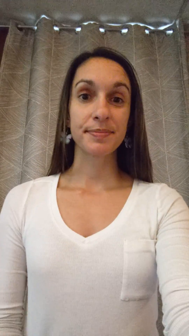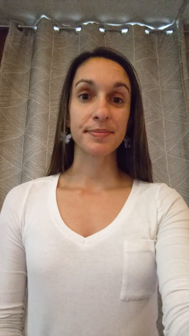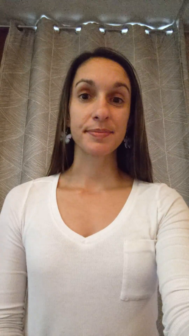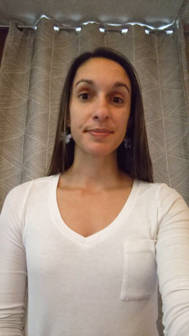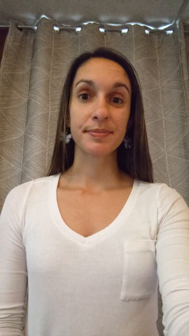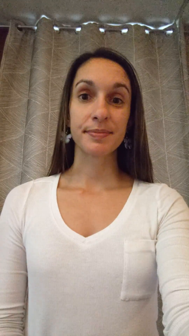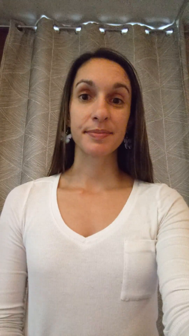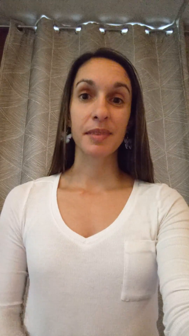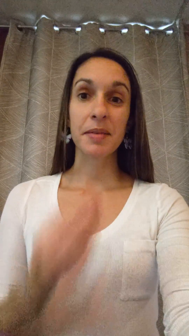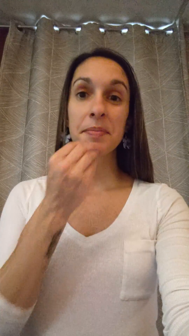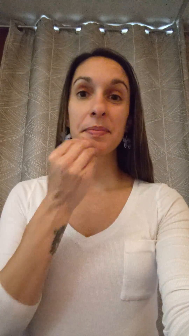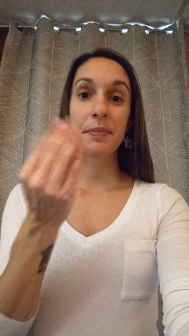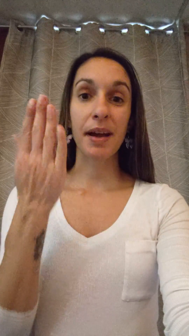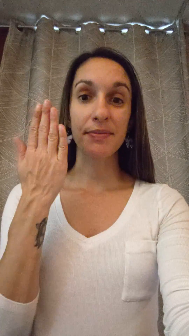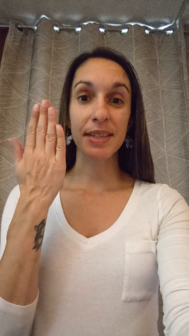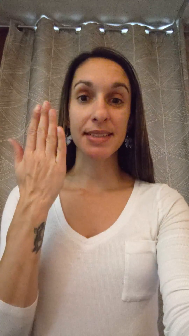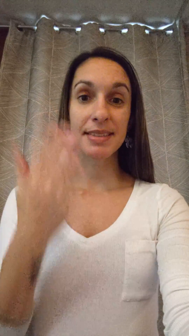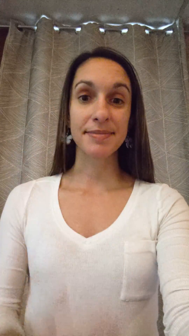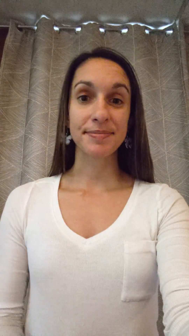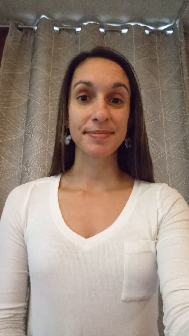breakfast